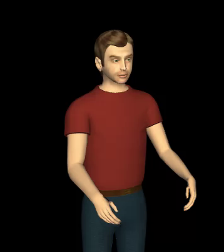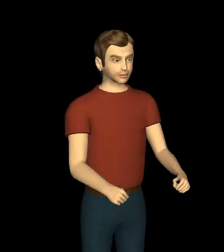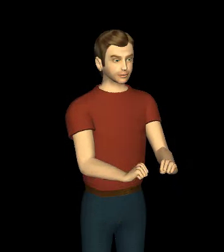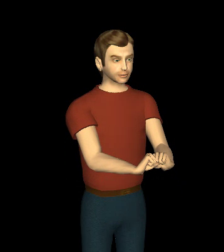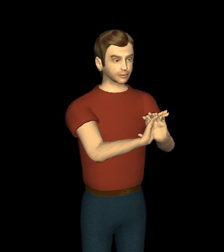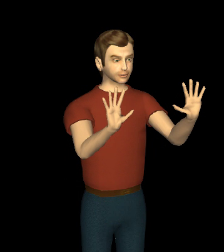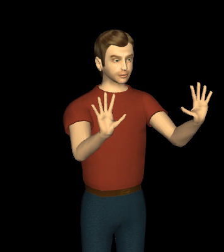واضح